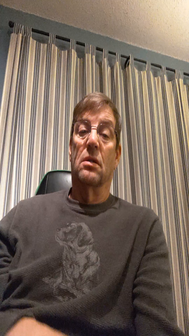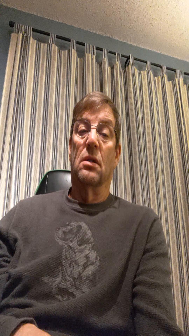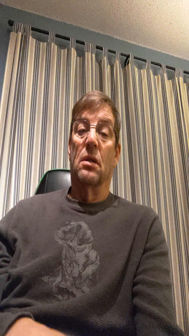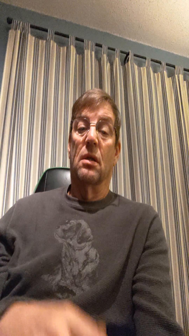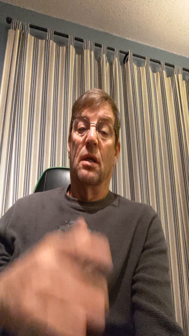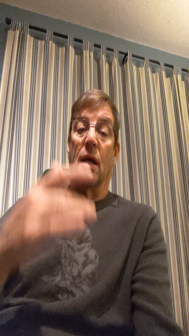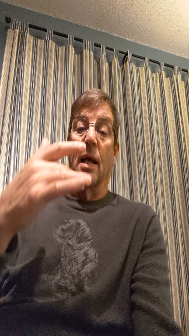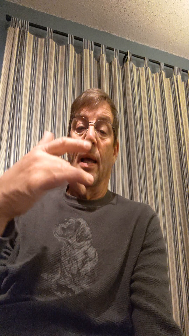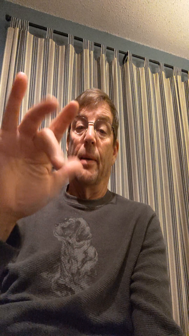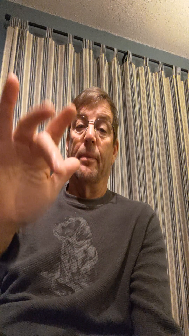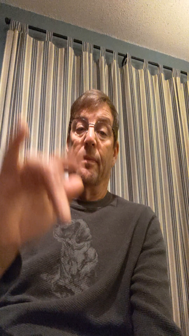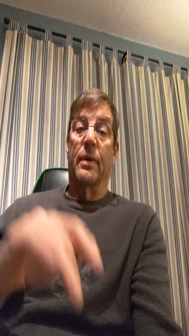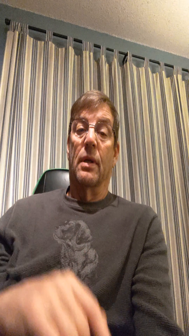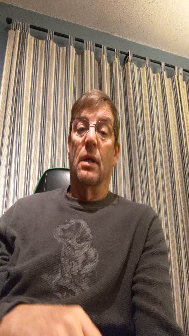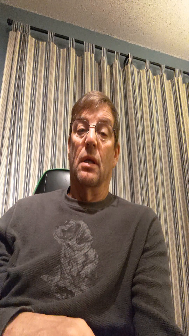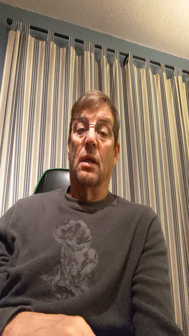empty